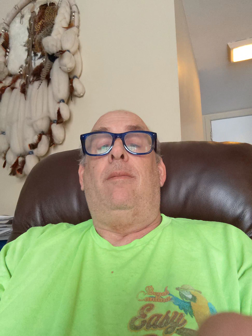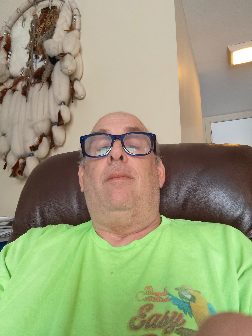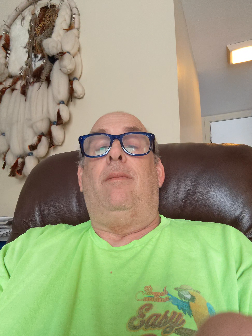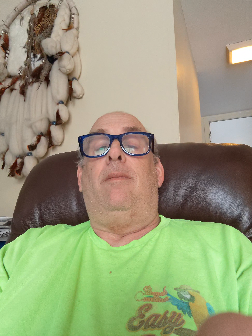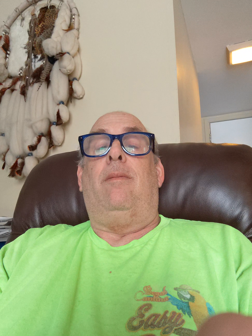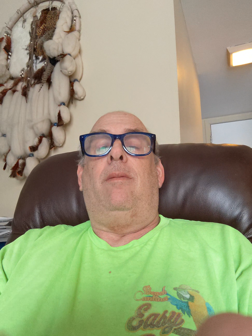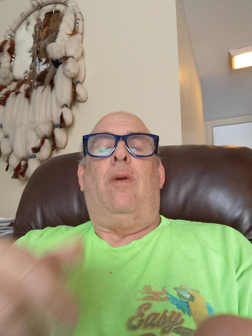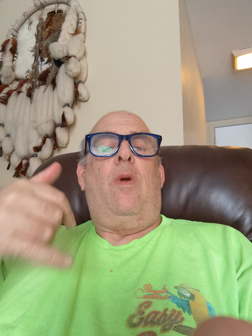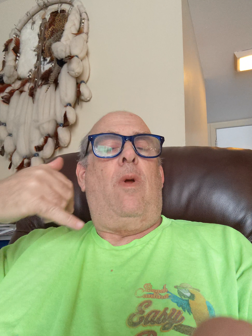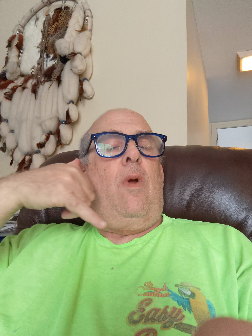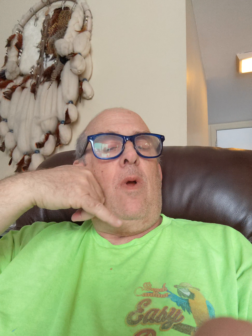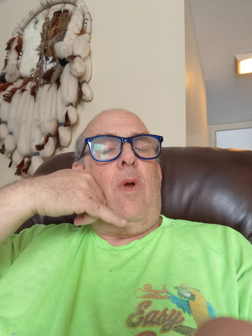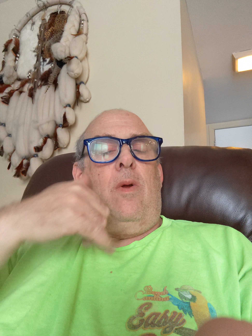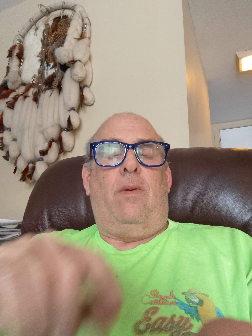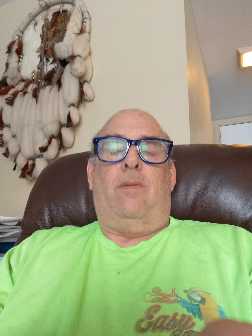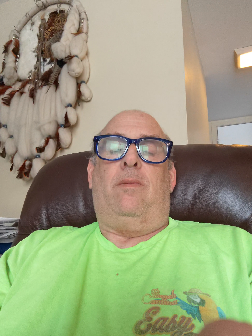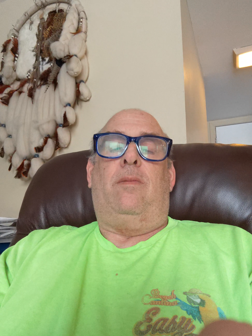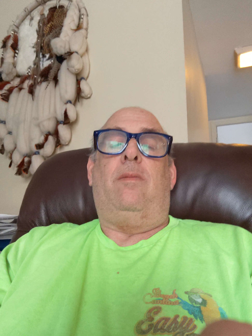call on the phone